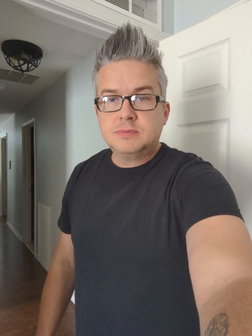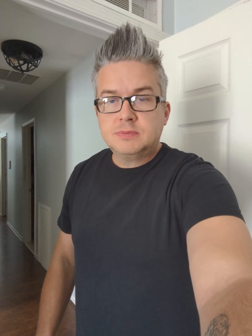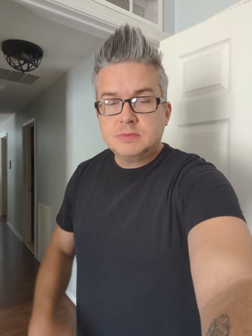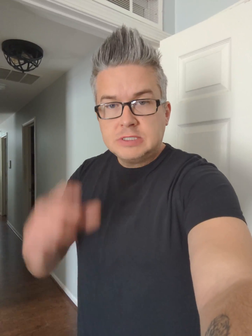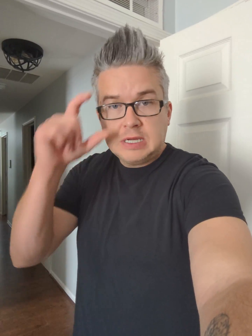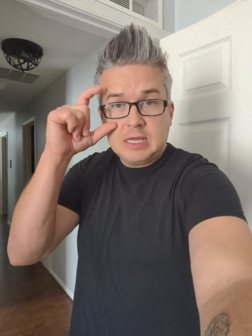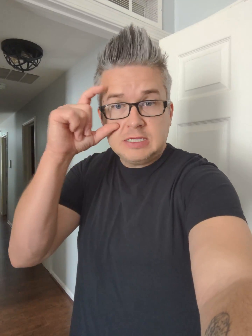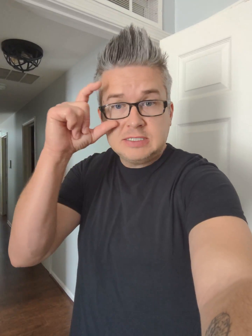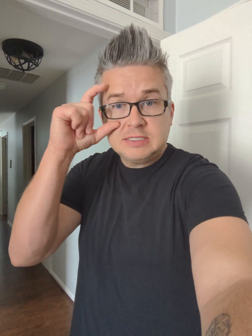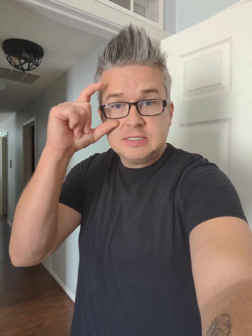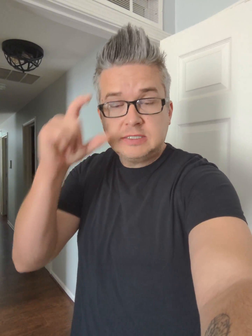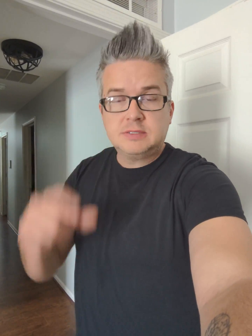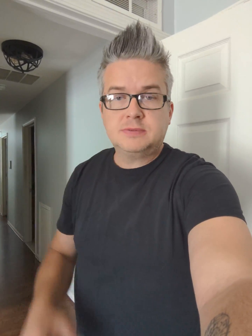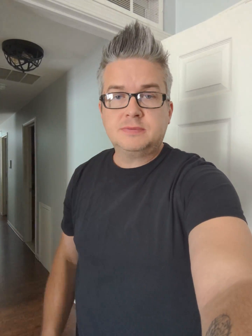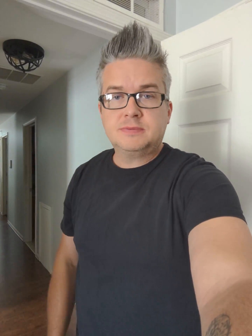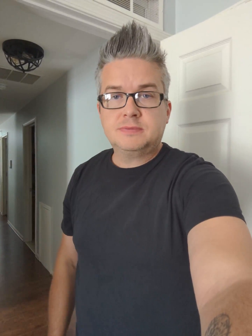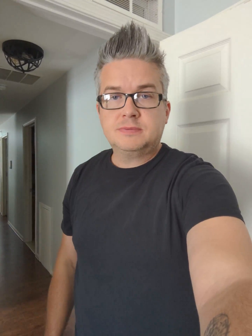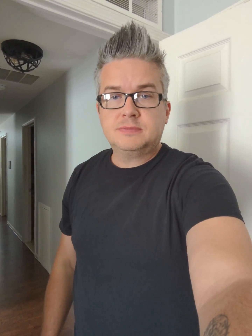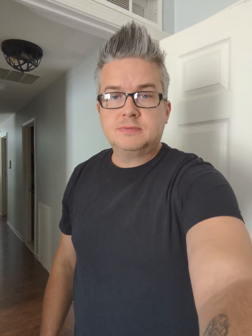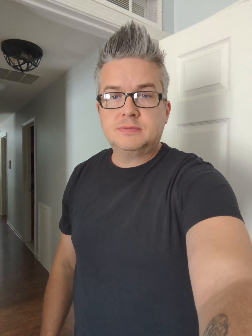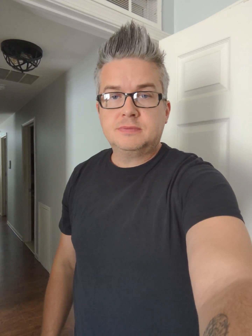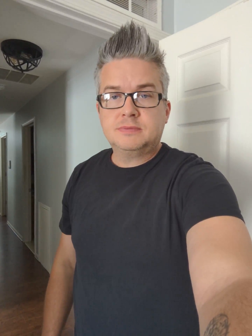glasses